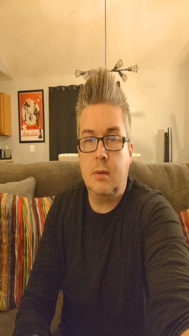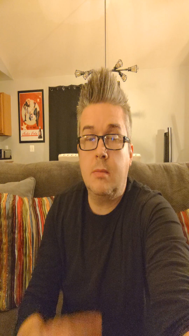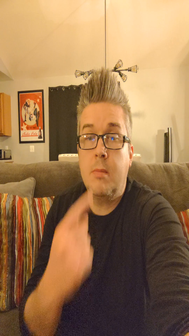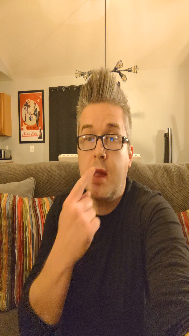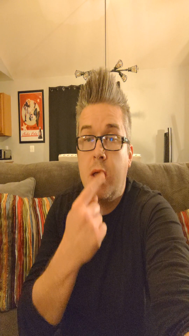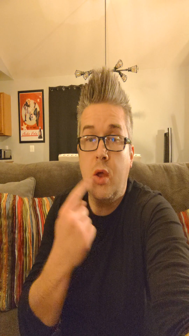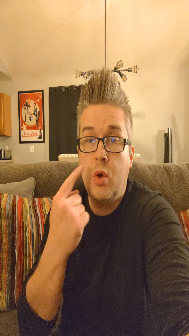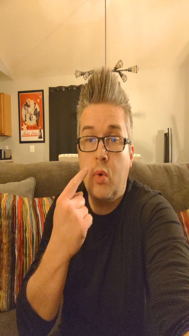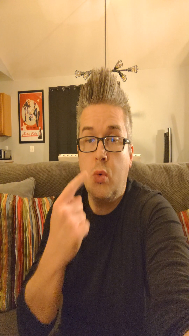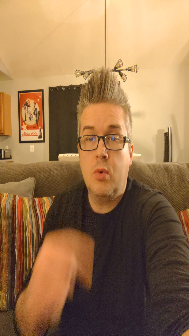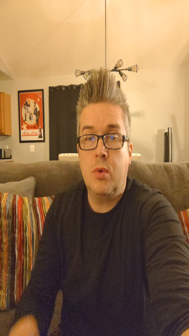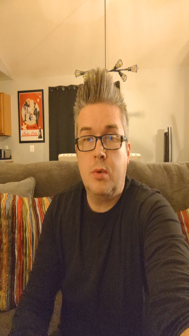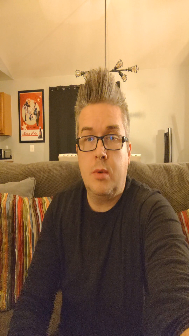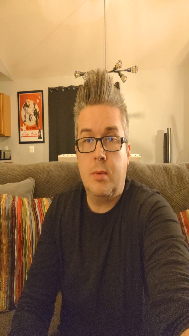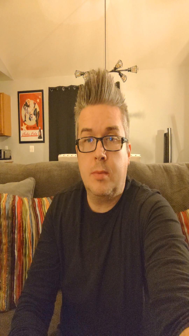mouth